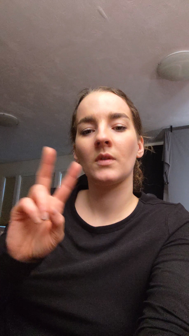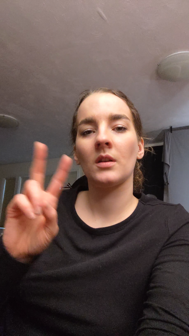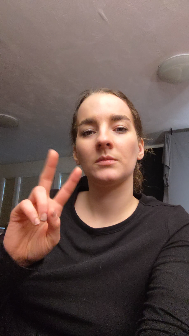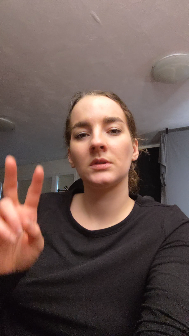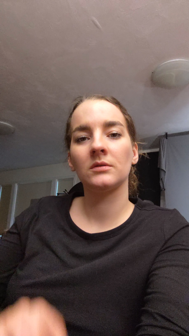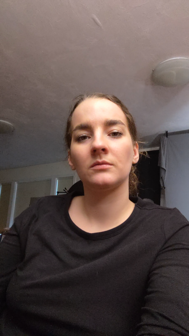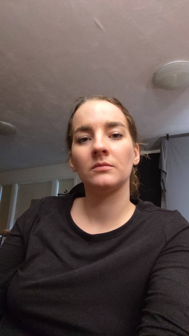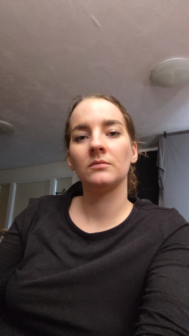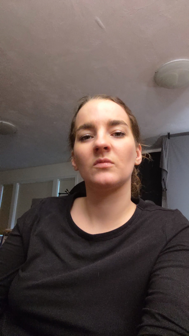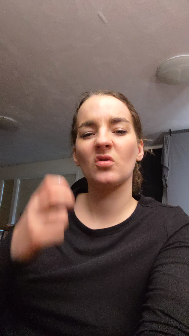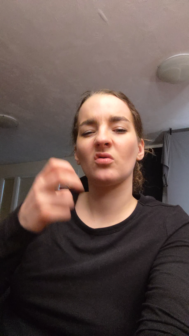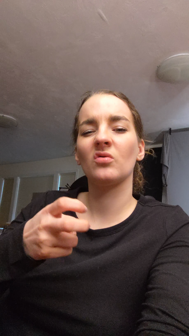hard